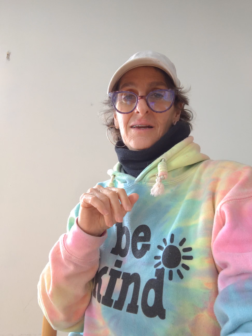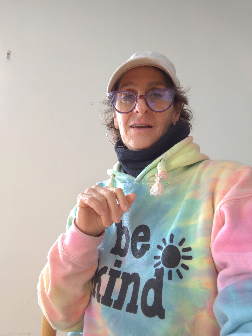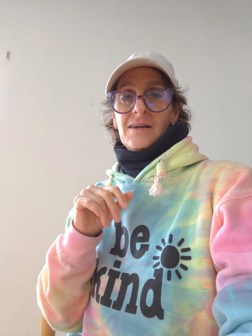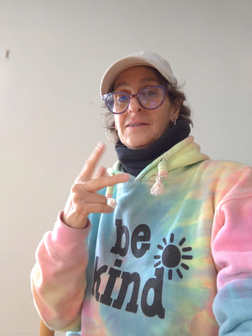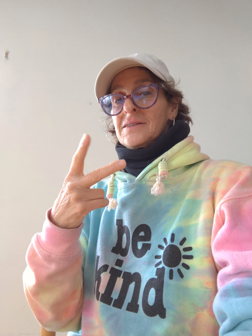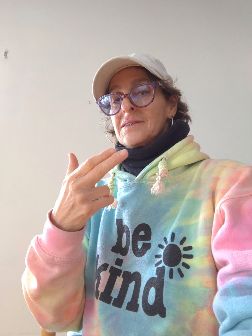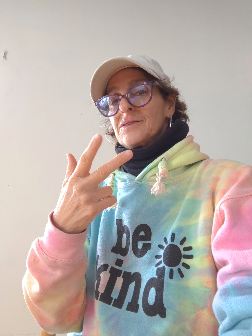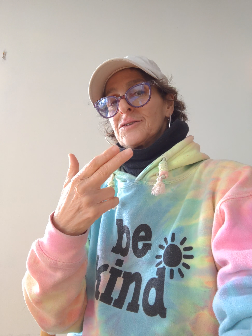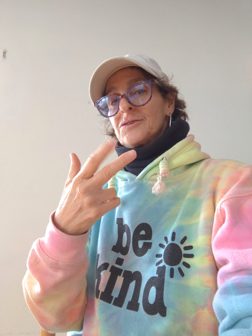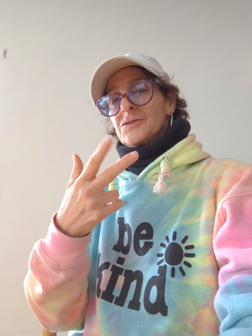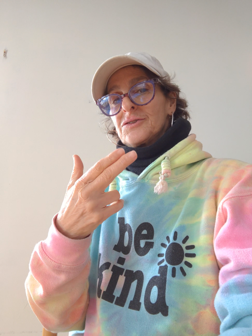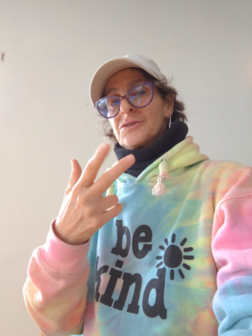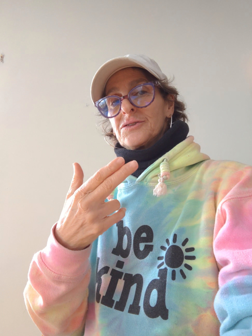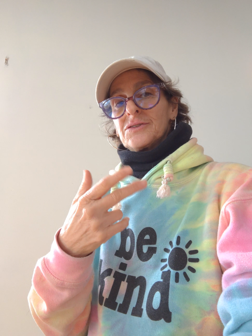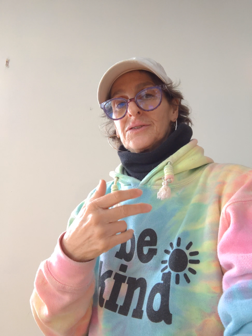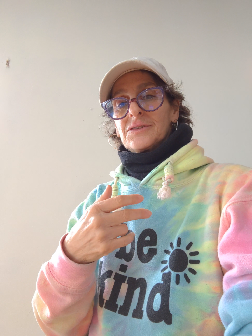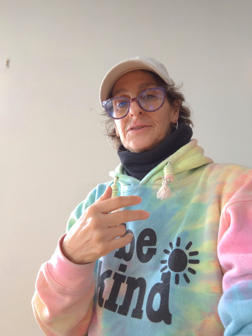scissors